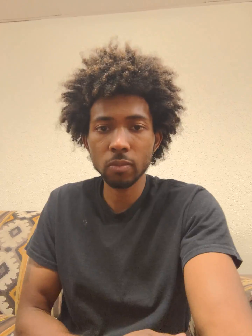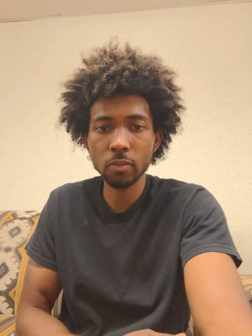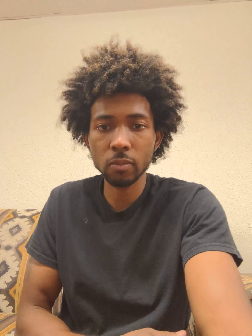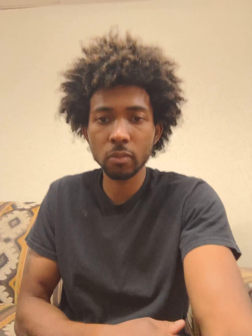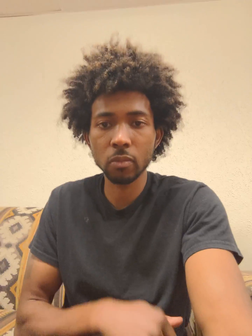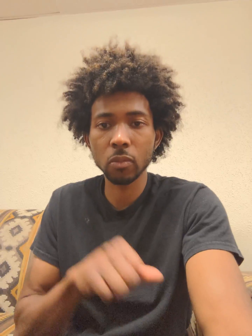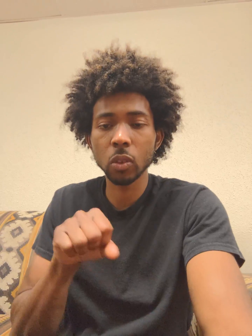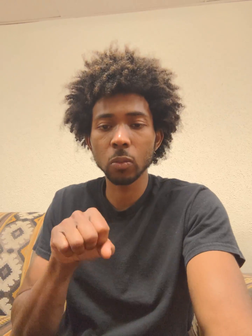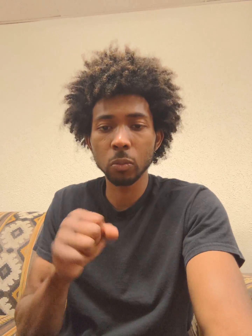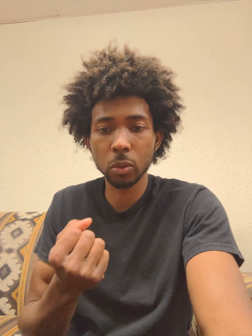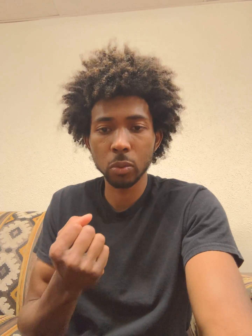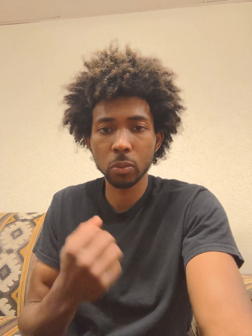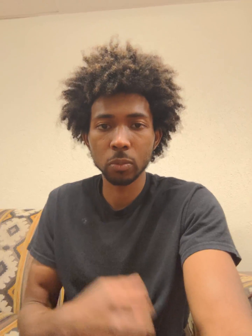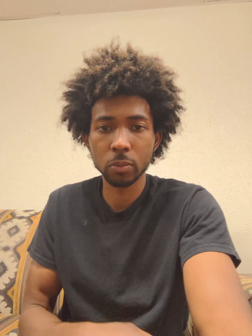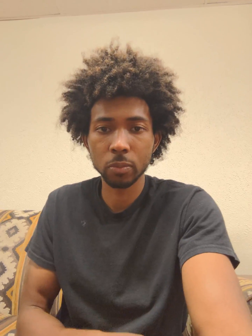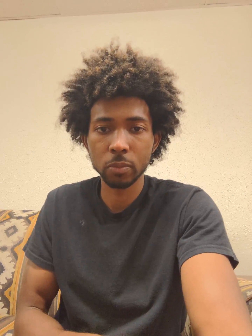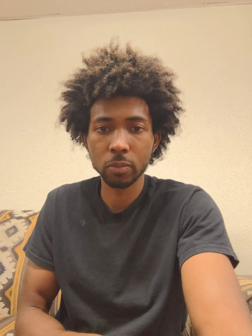break